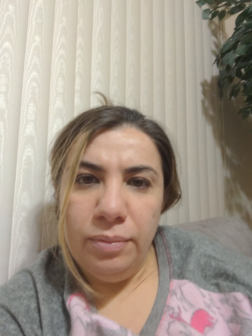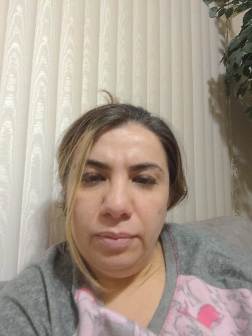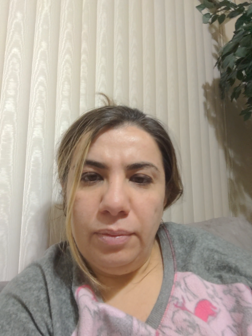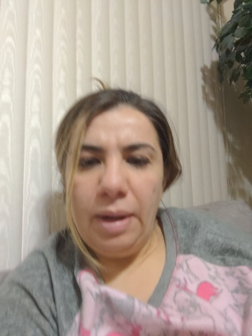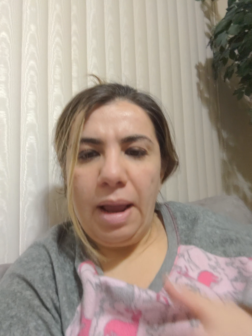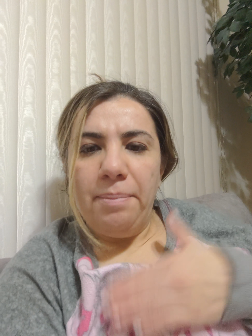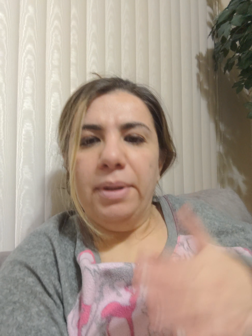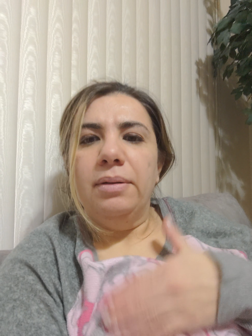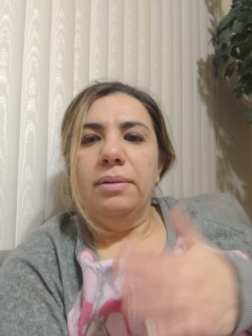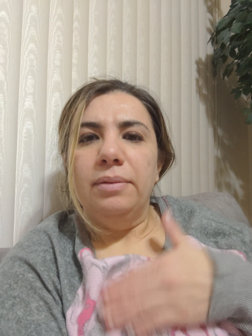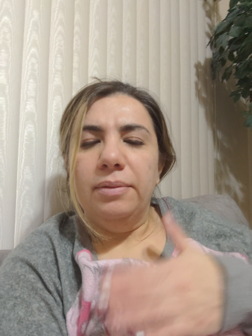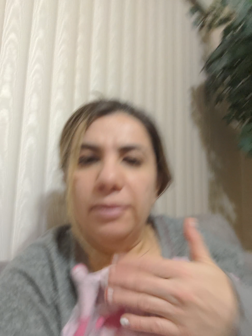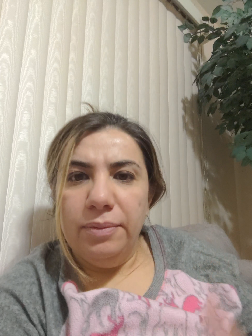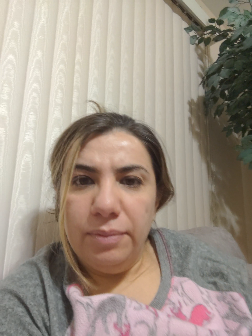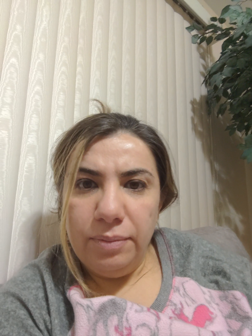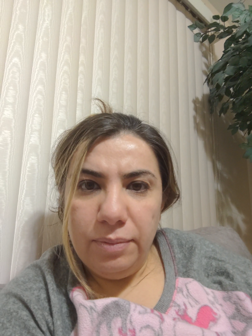happy